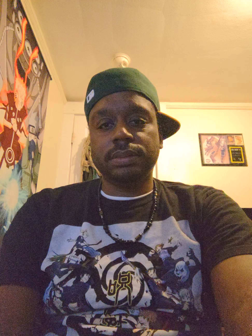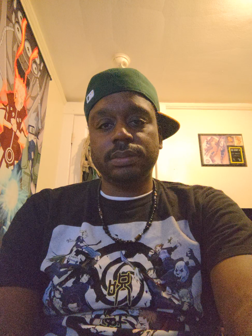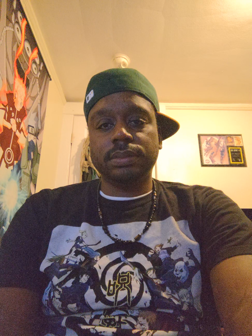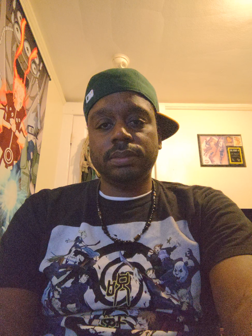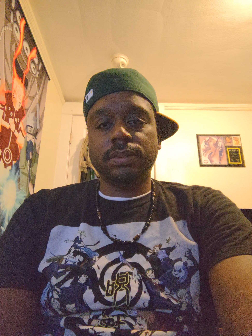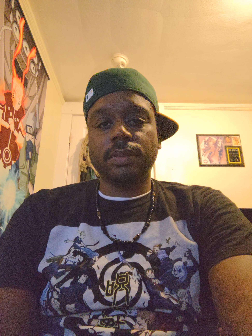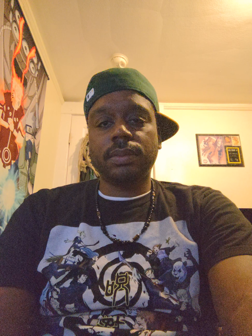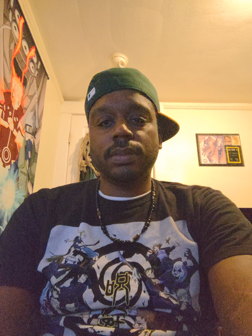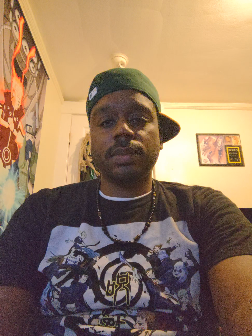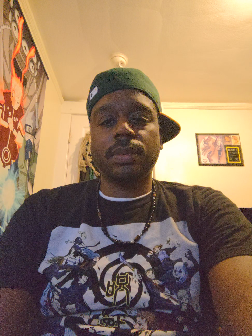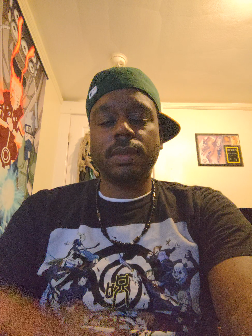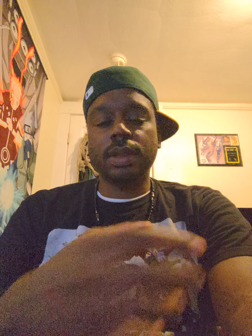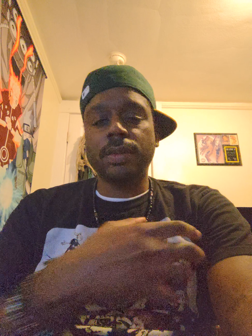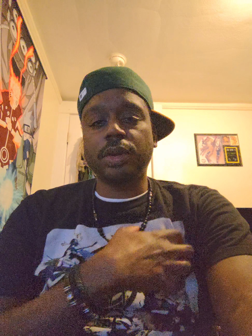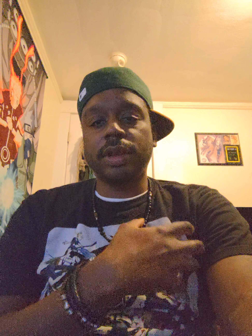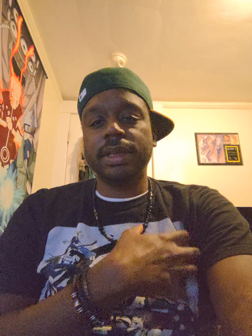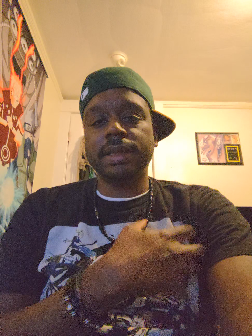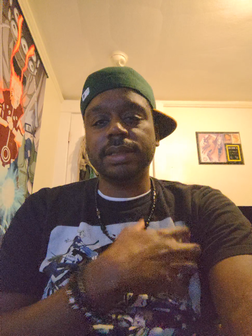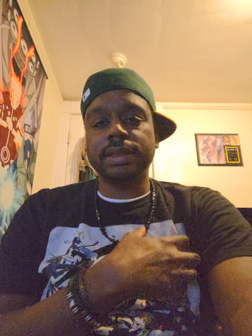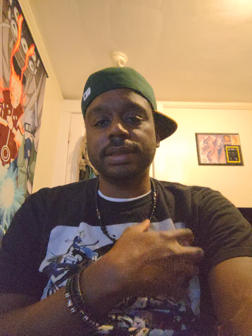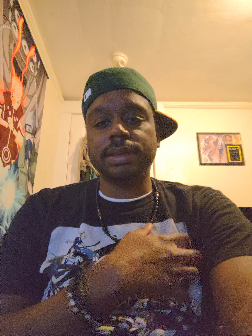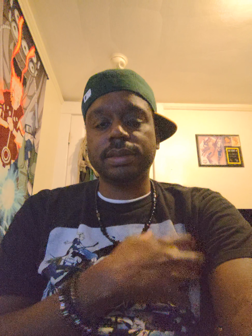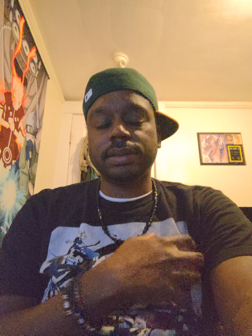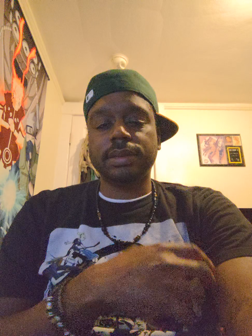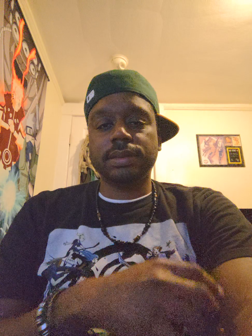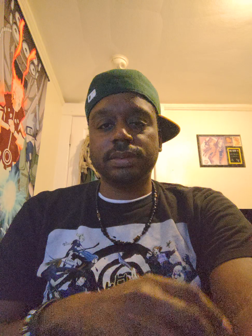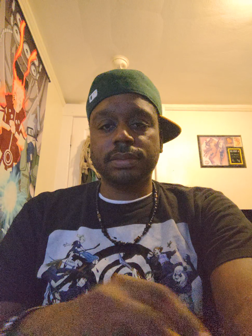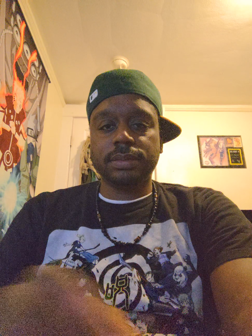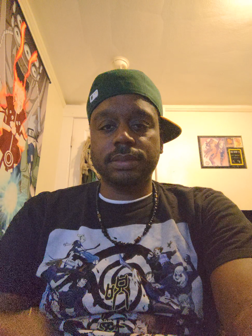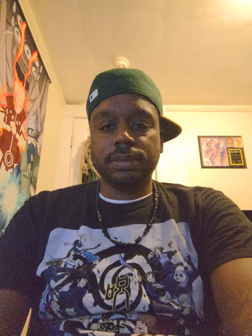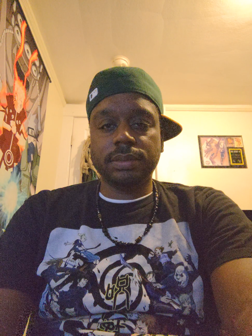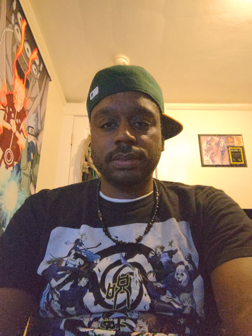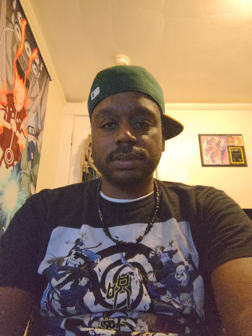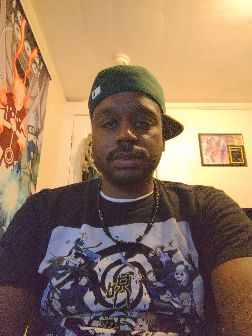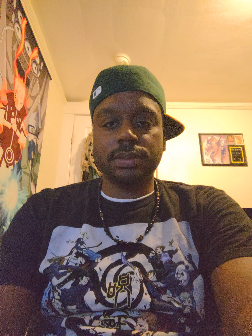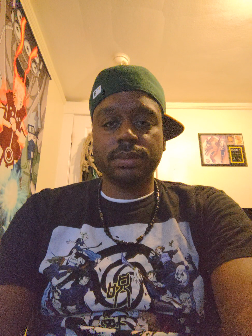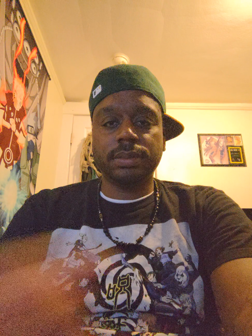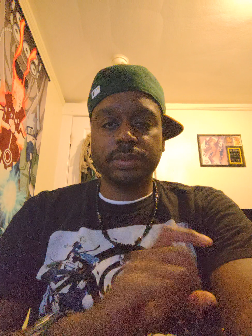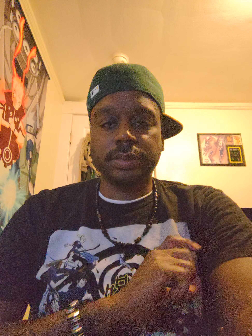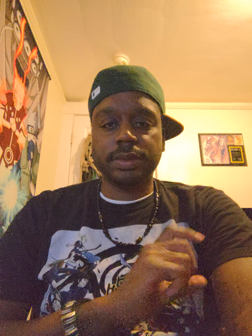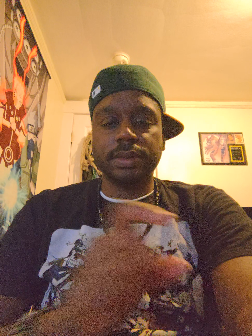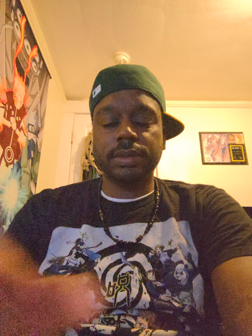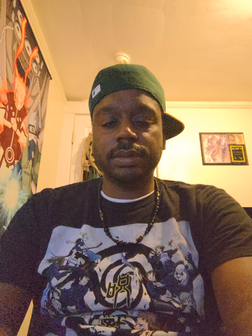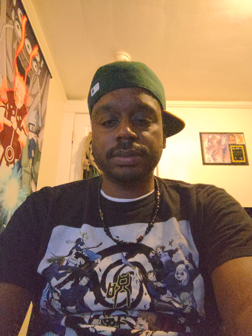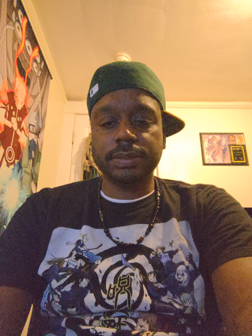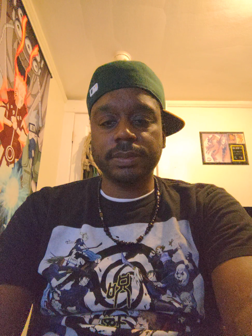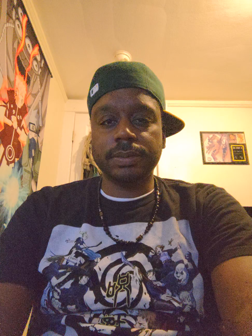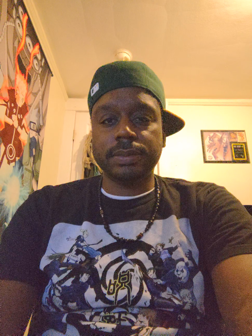police